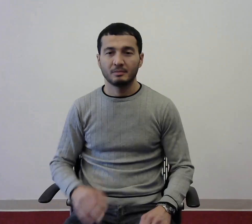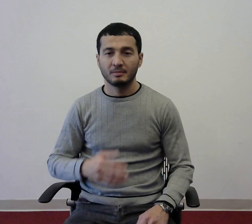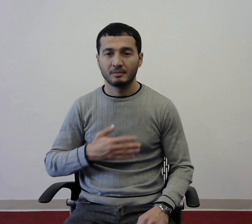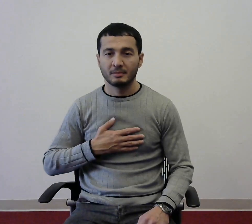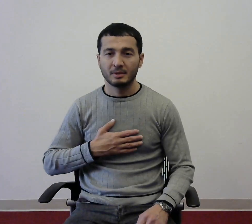mənim